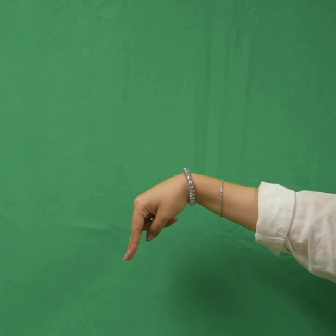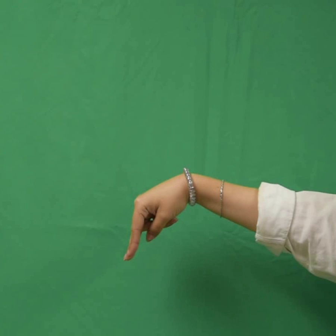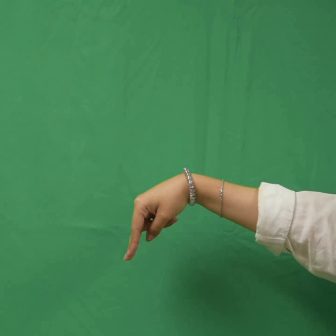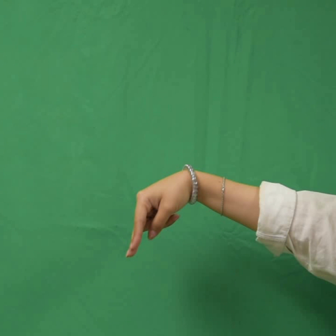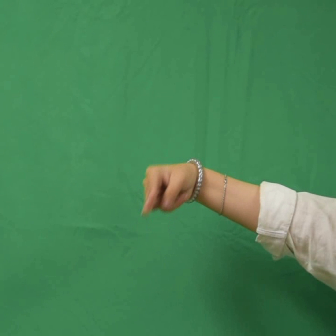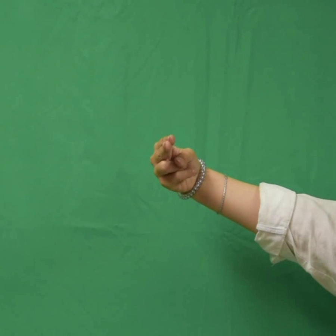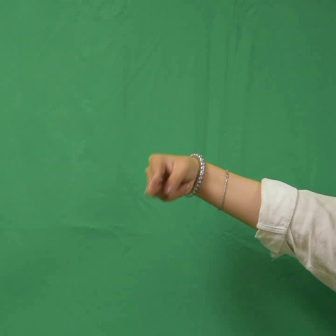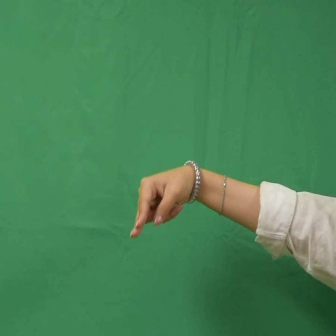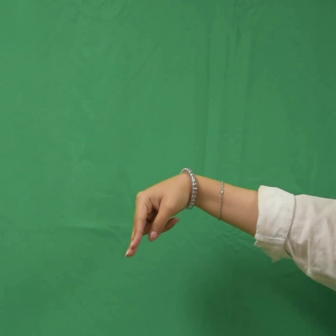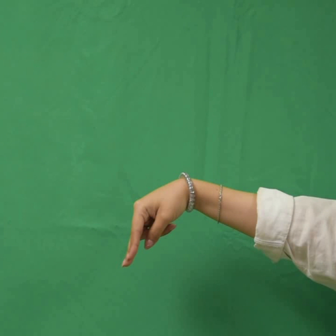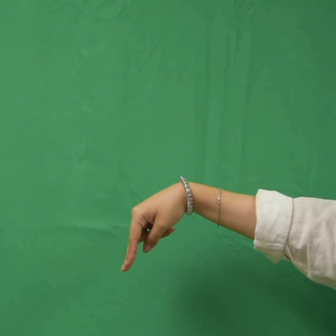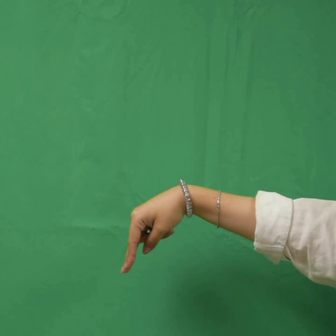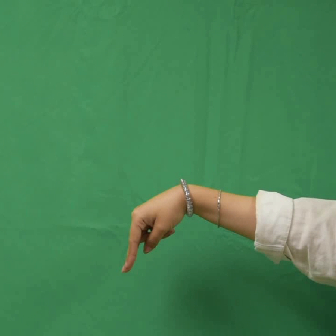Ñ